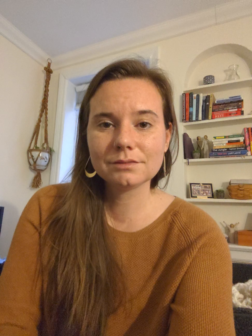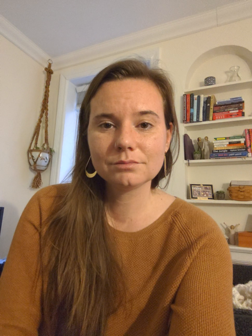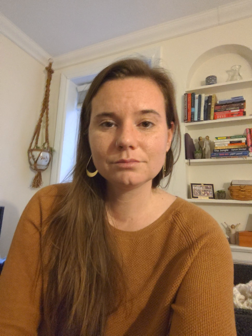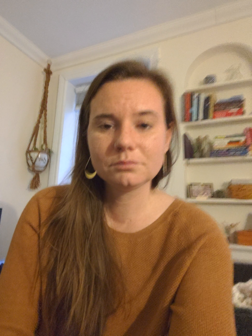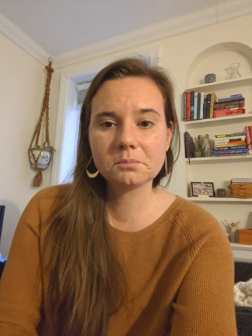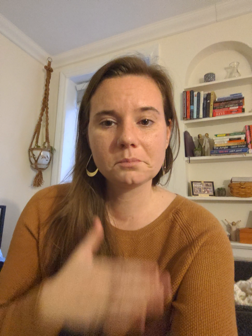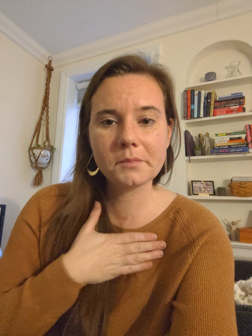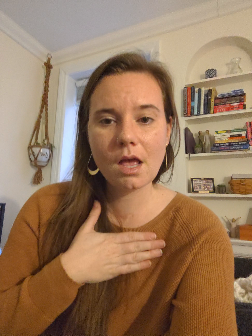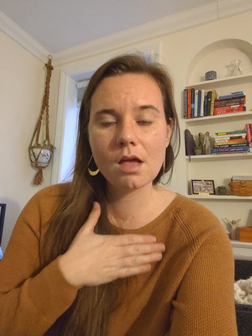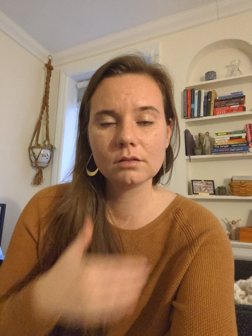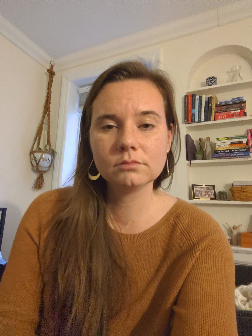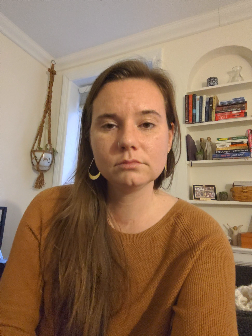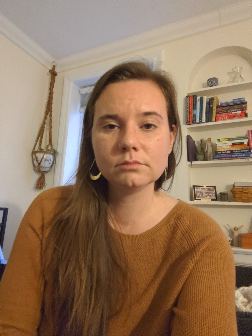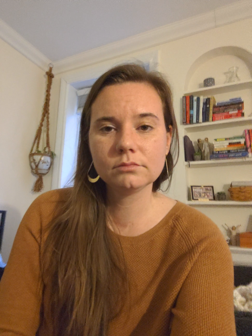my